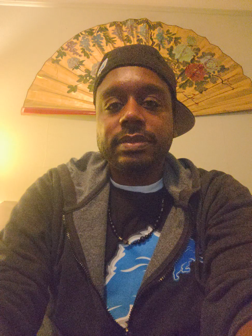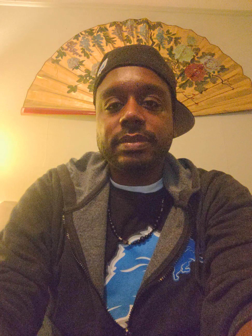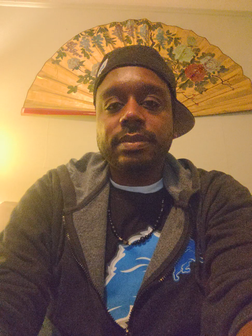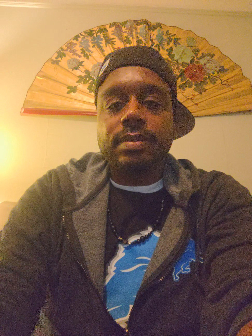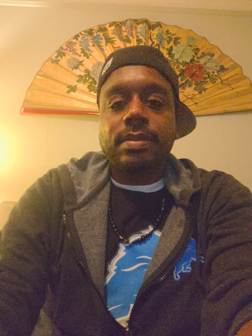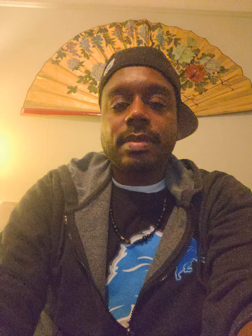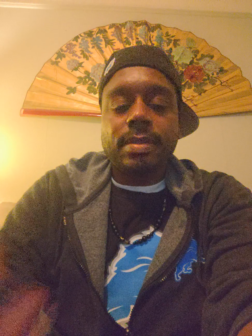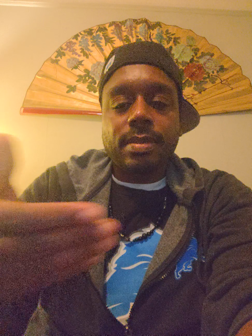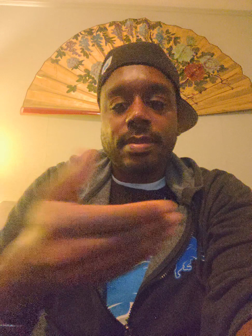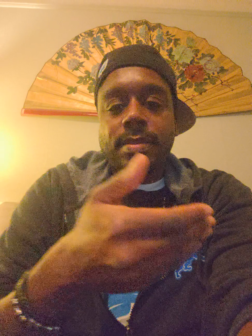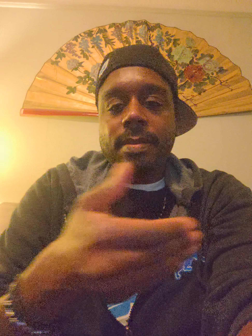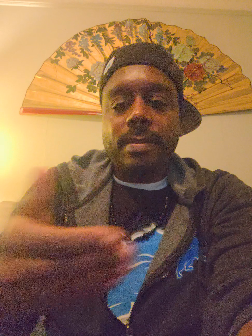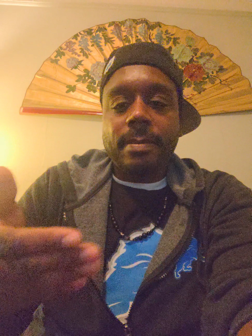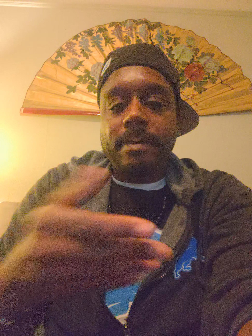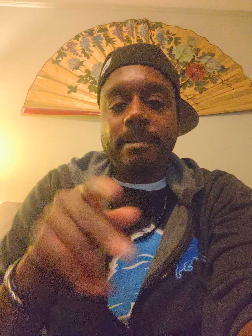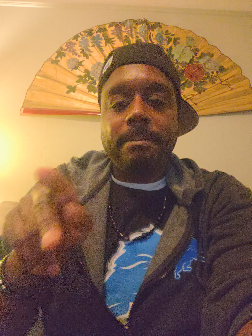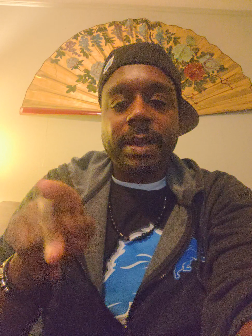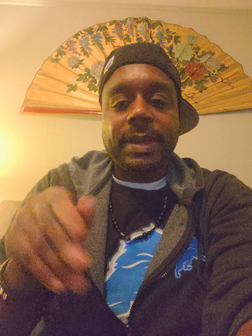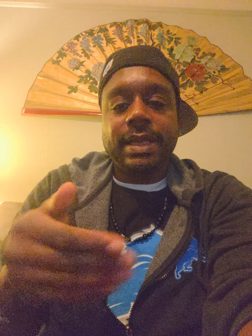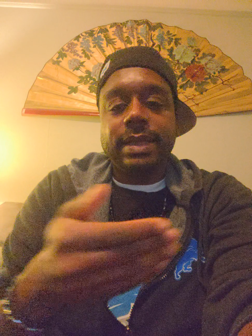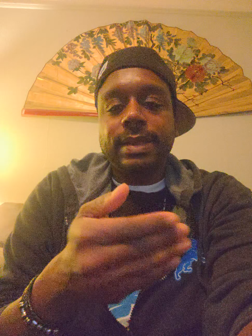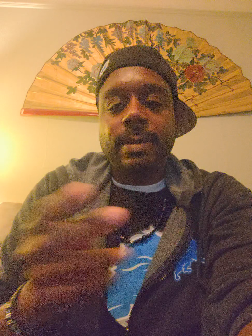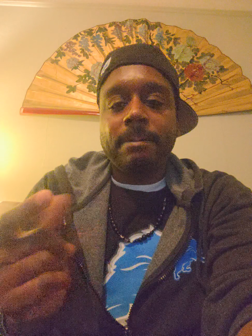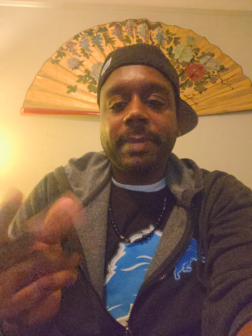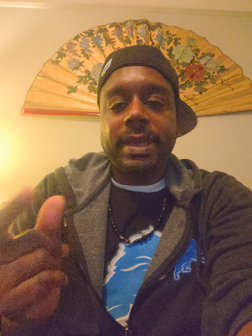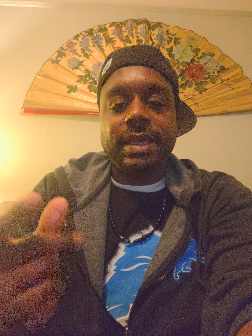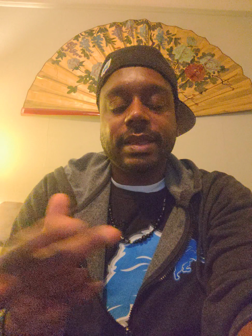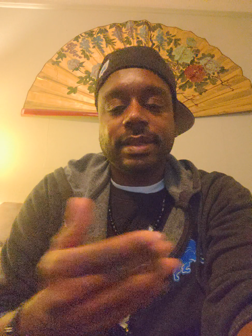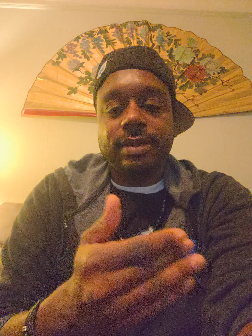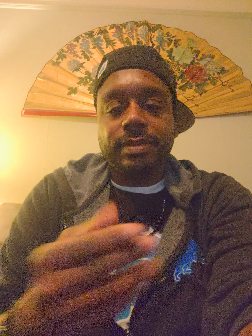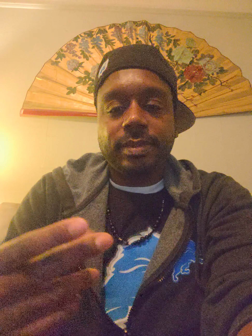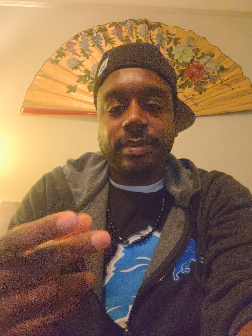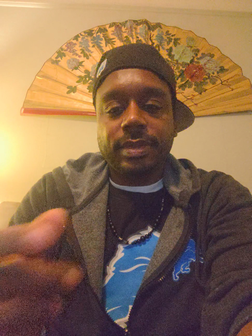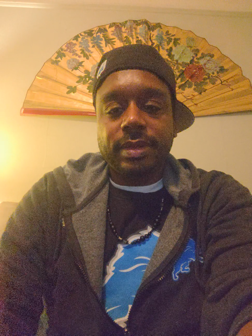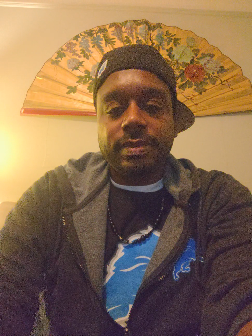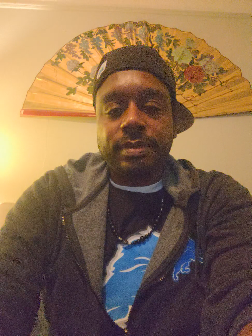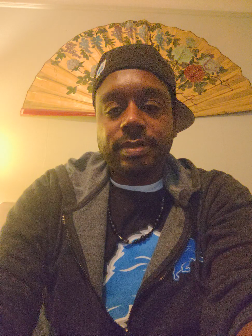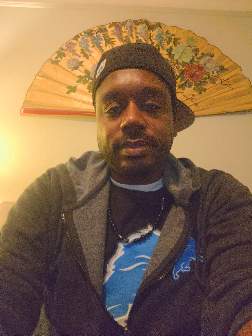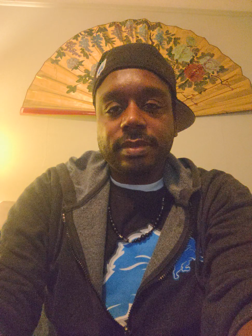puppy